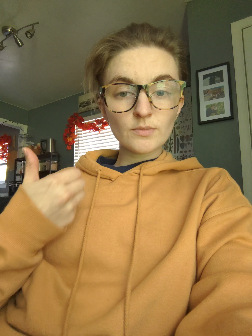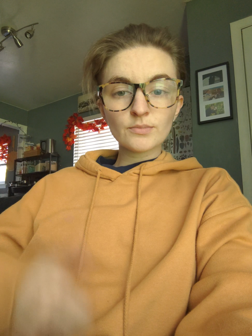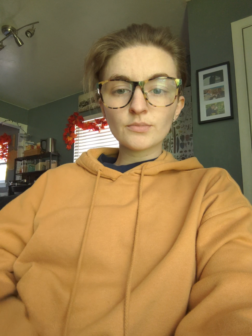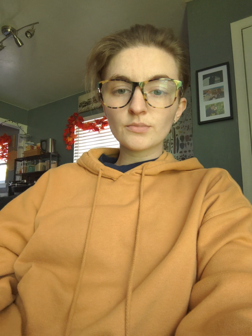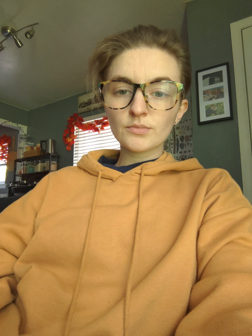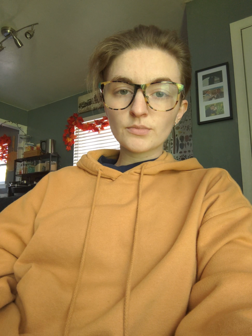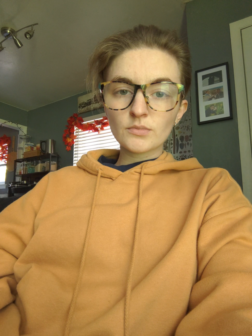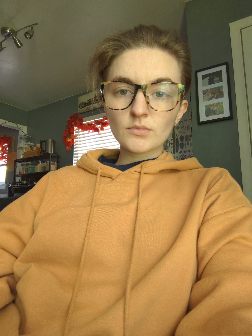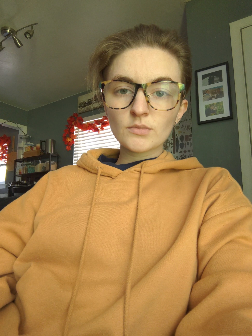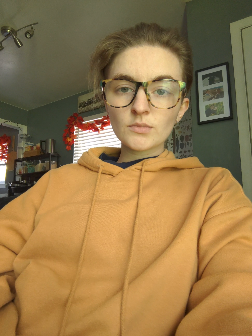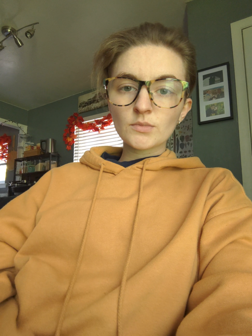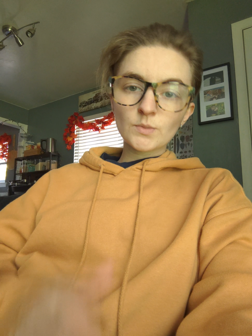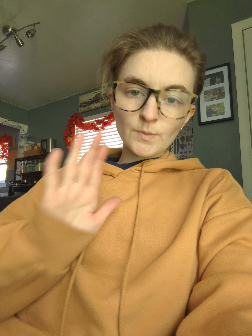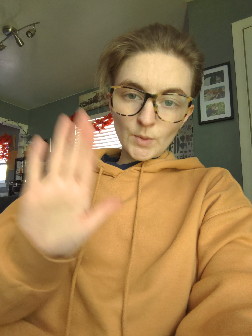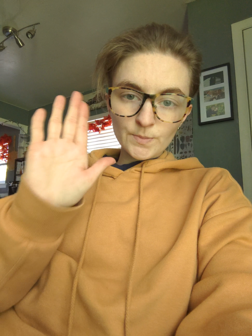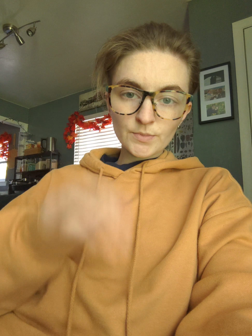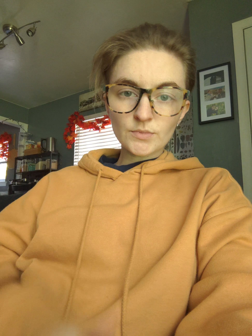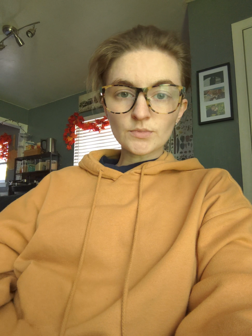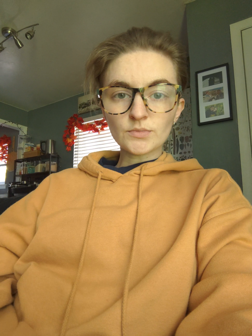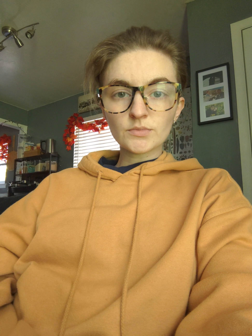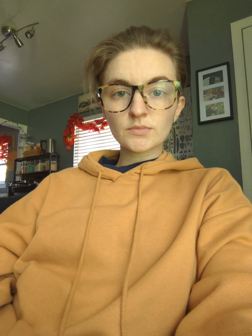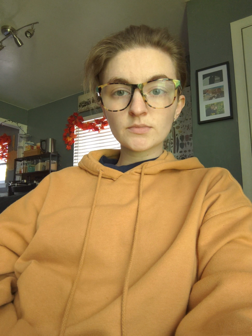push